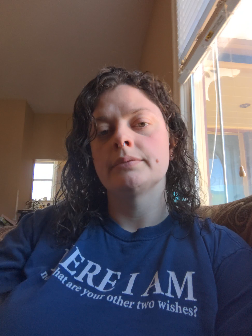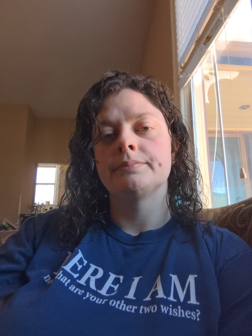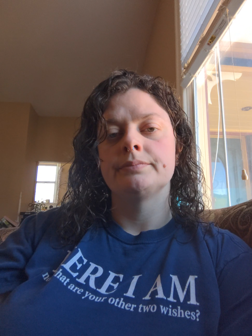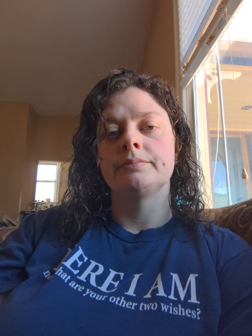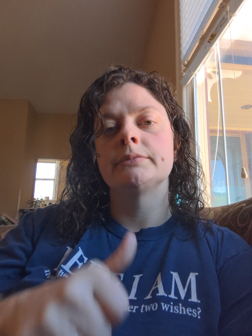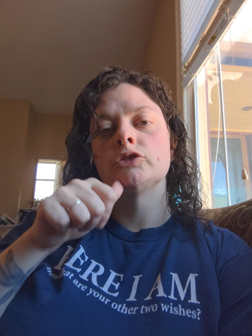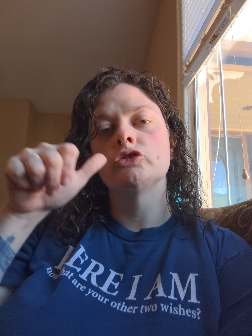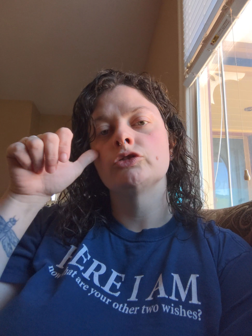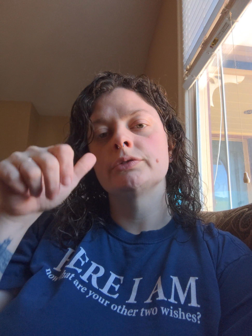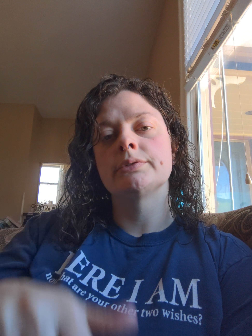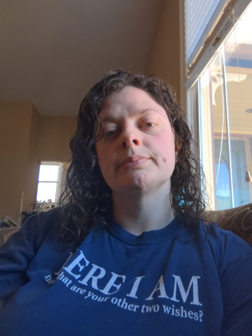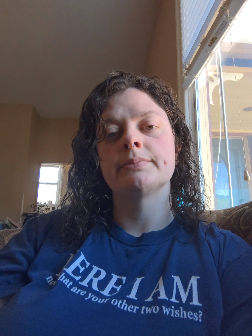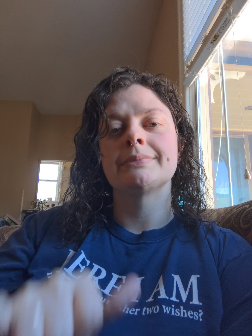yesterday